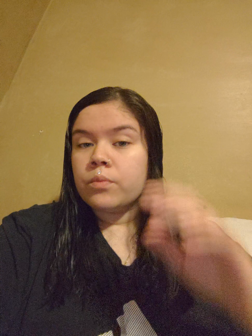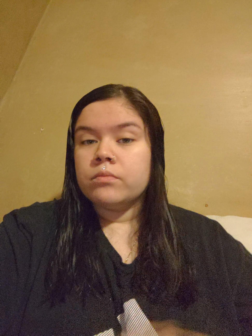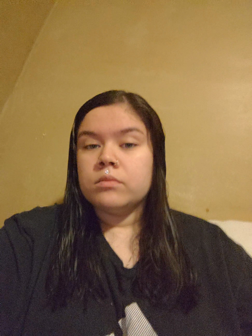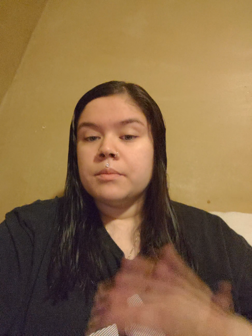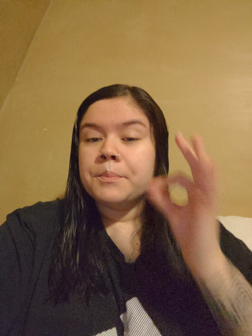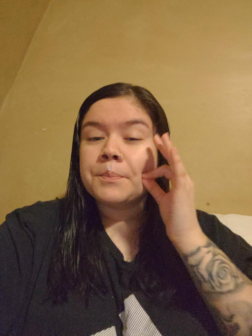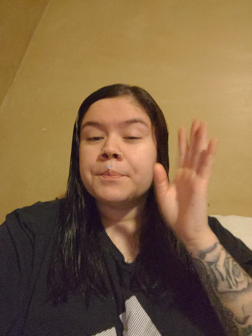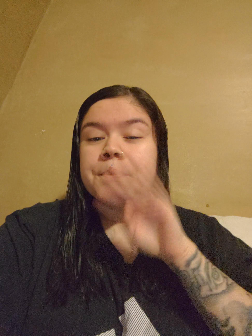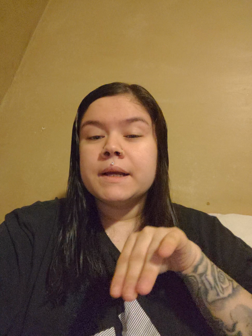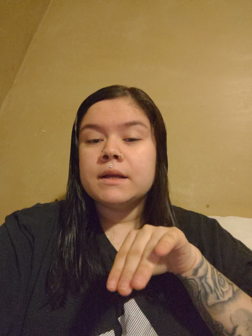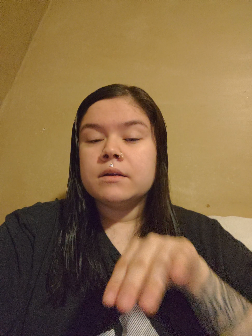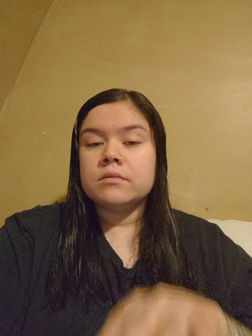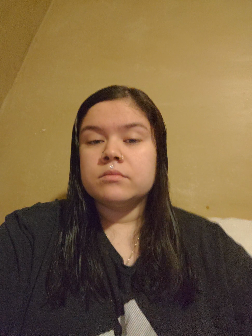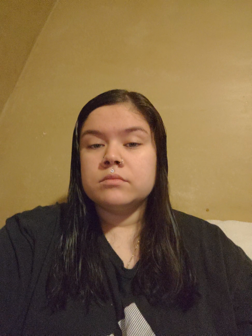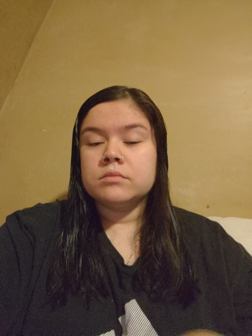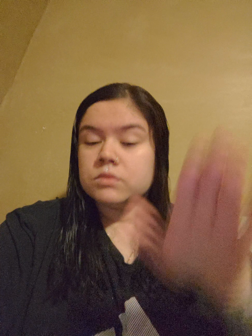bee